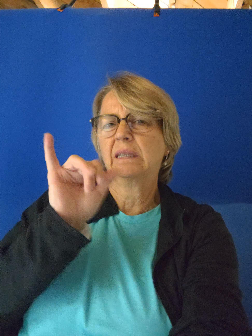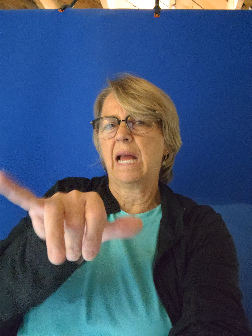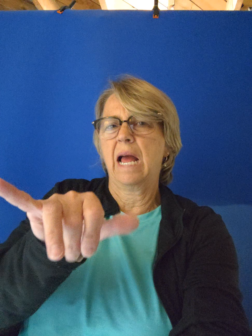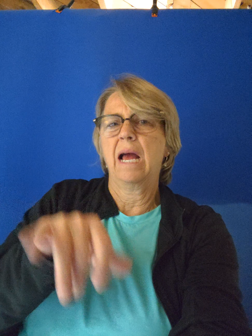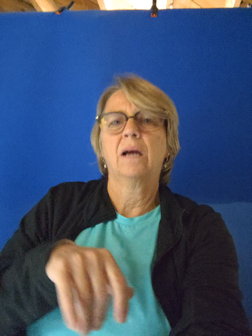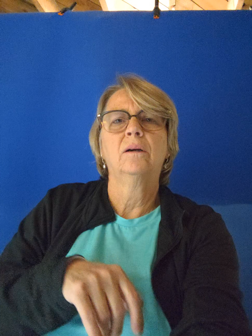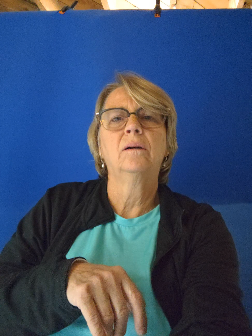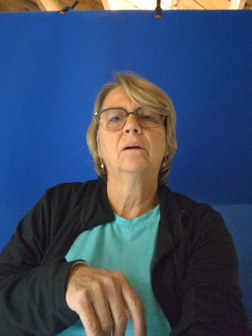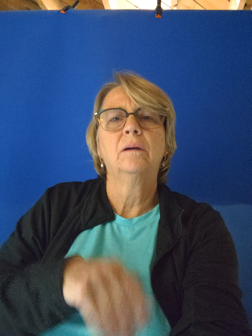stay